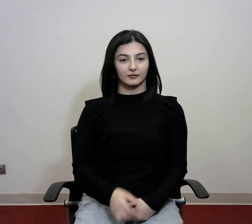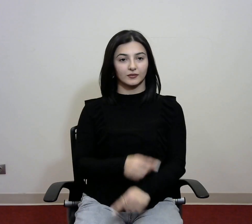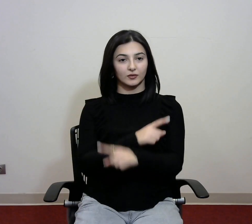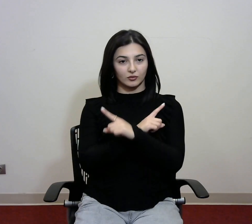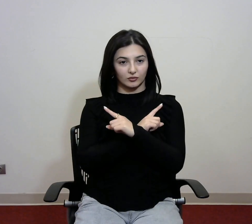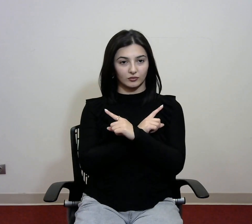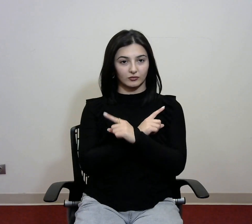ölən